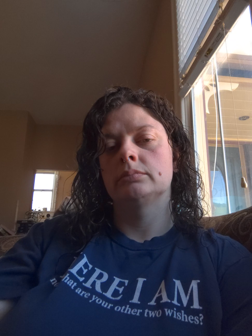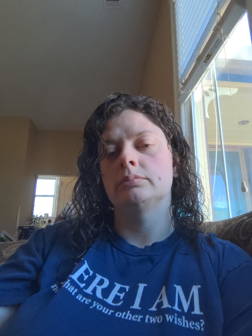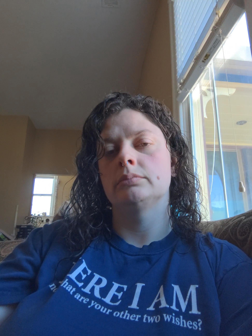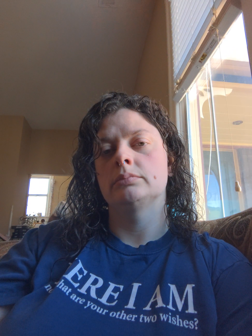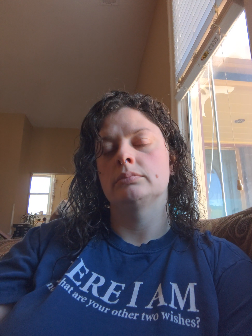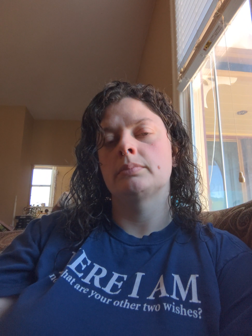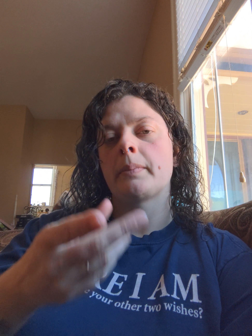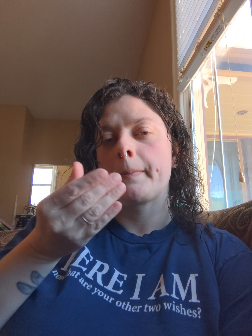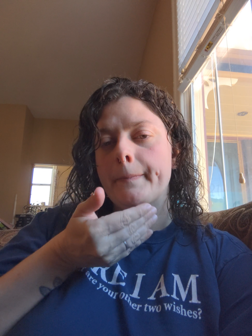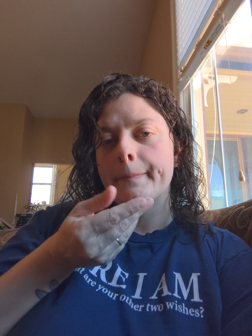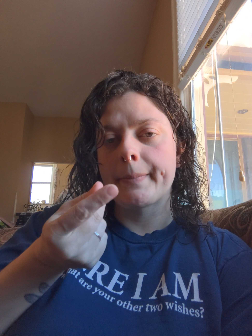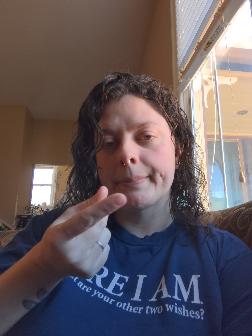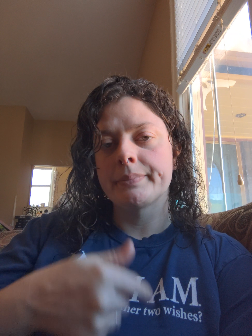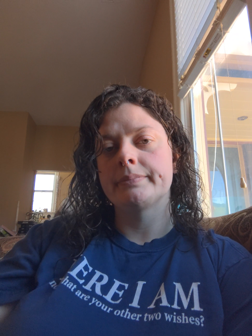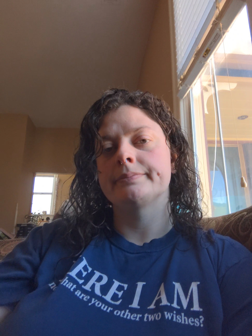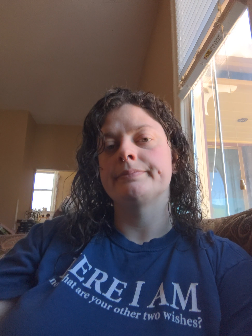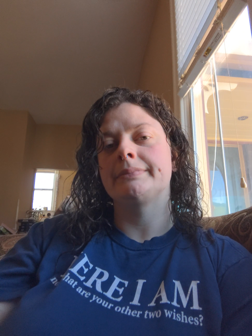puppy